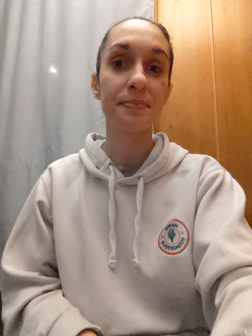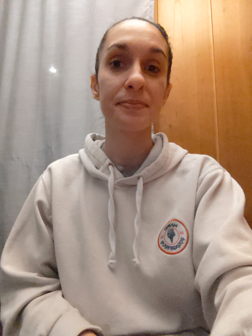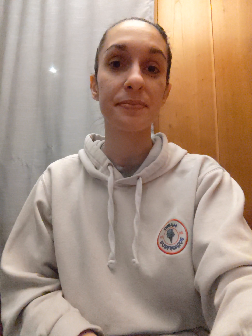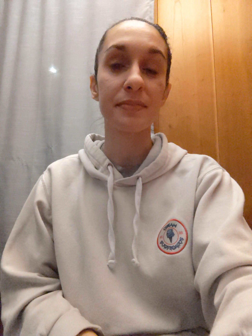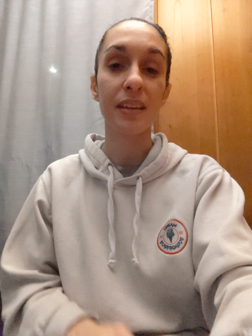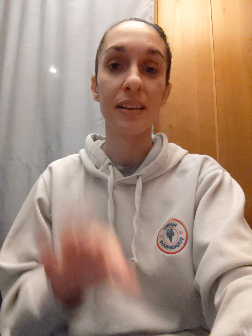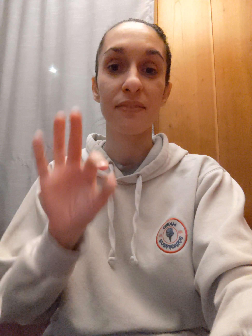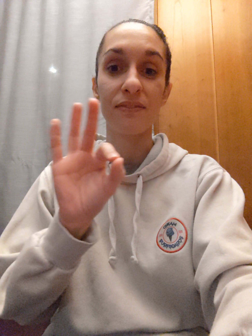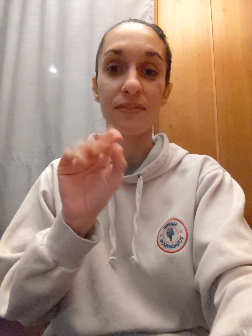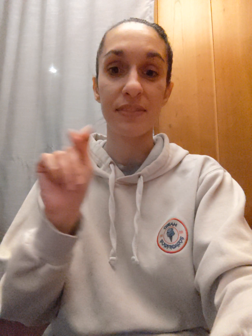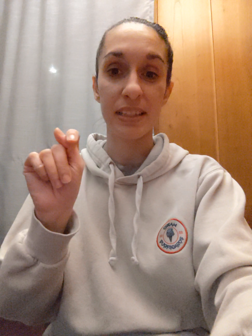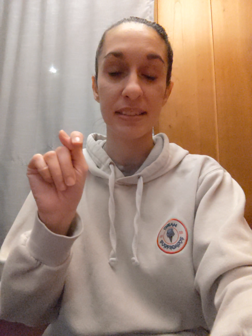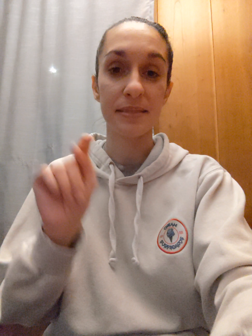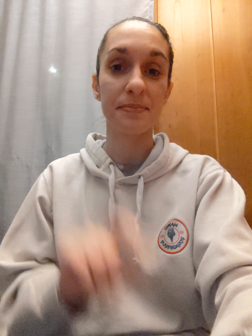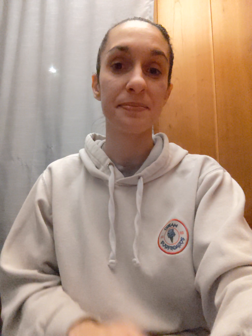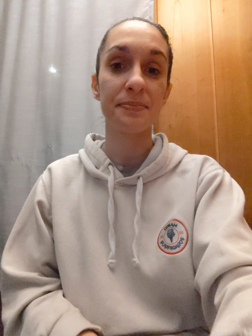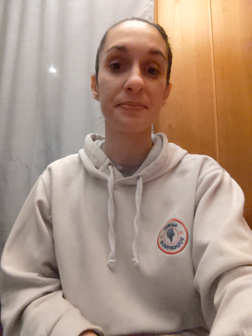feet